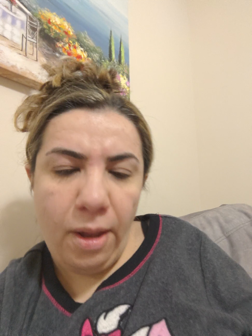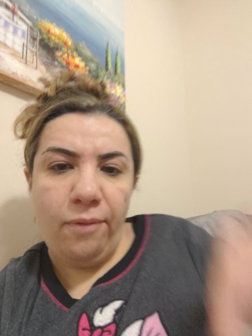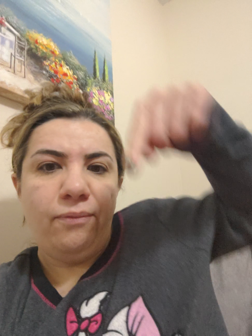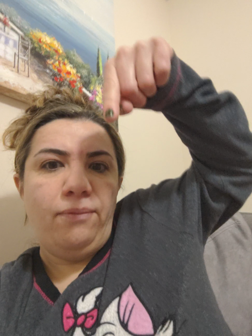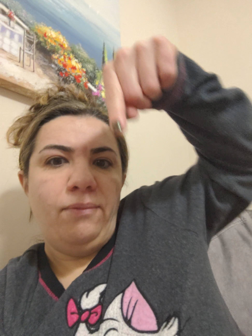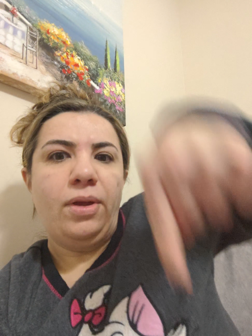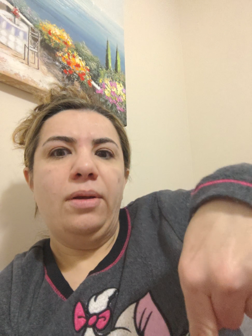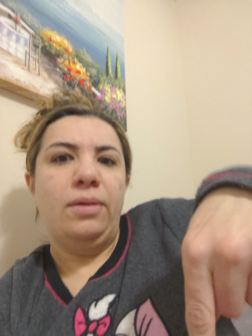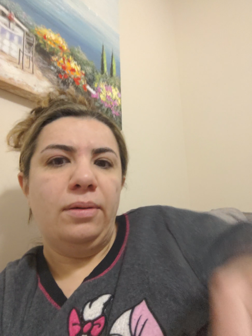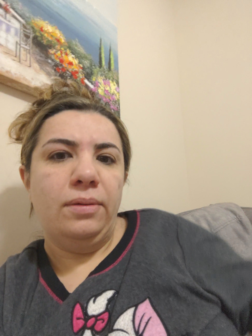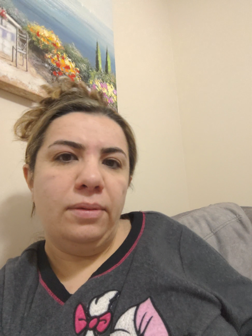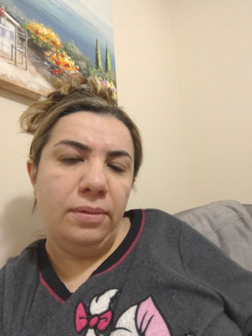down